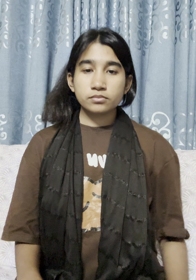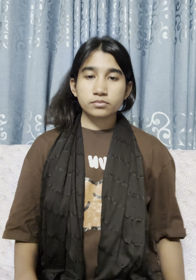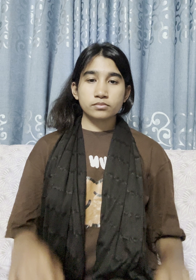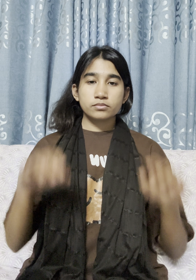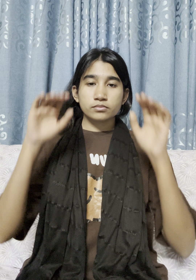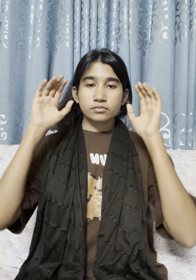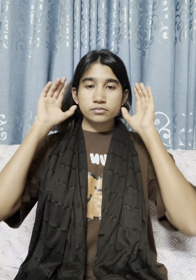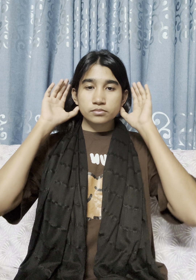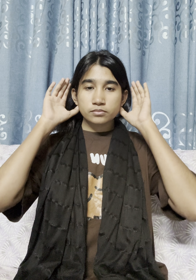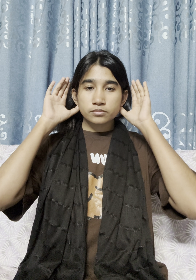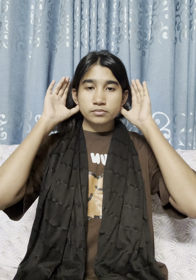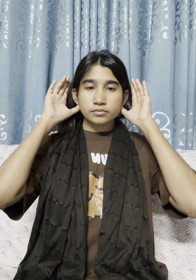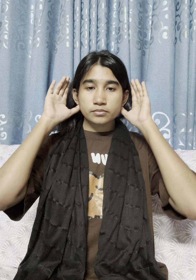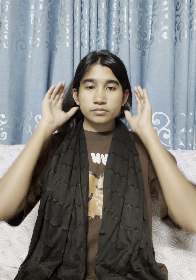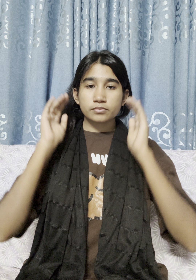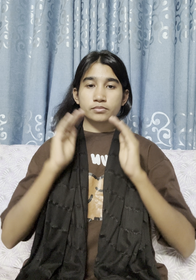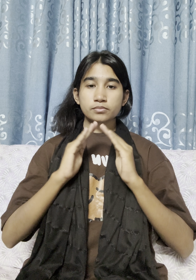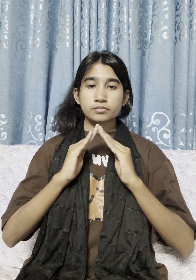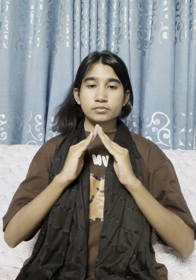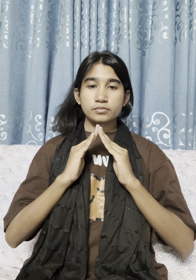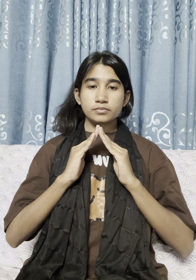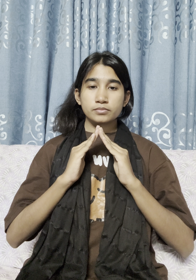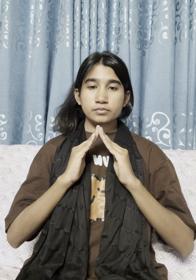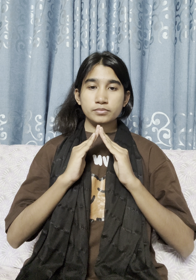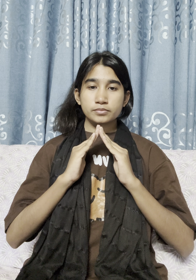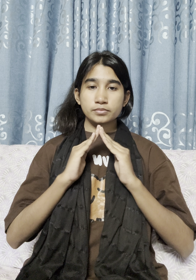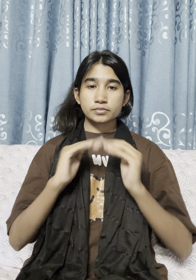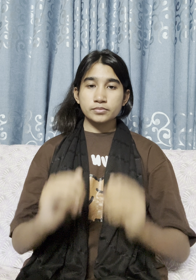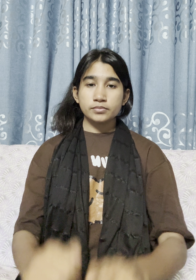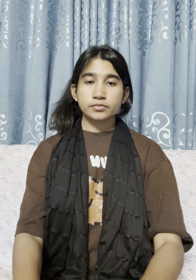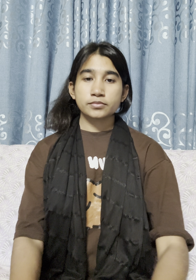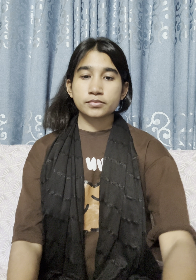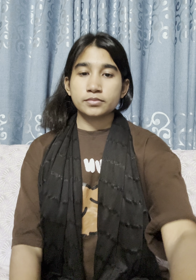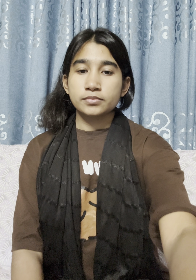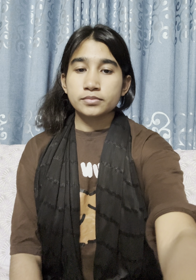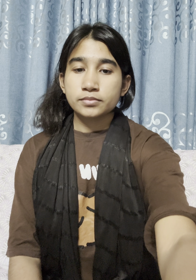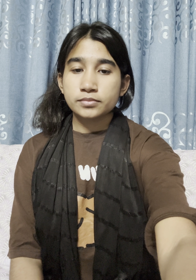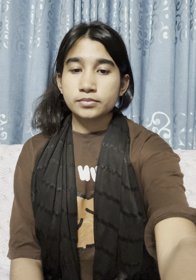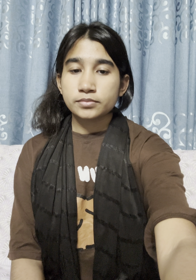মসজিদ